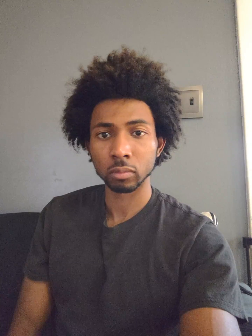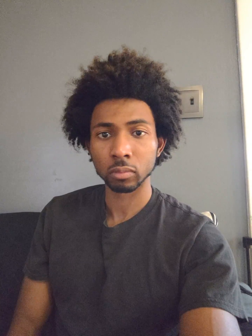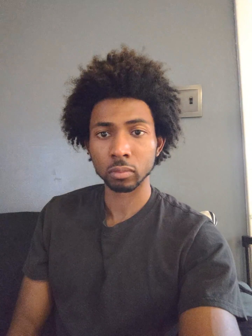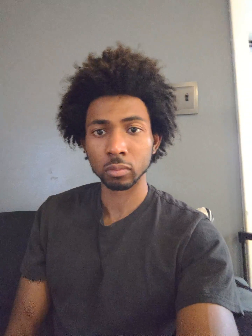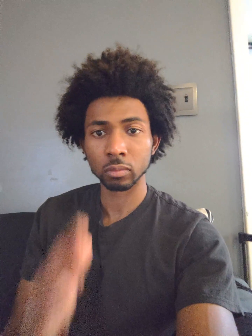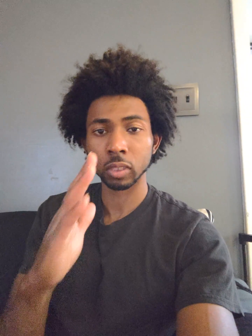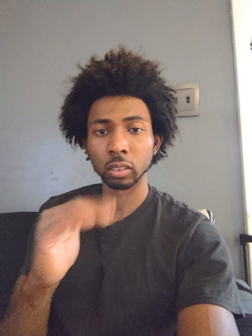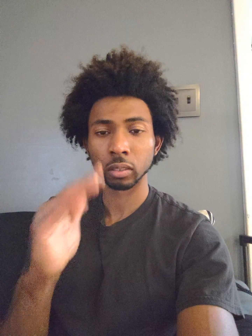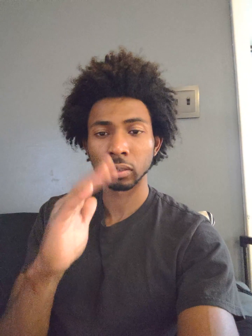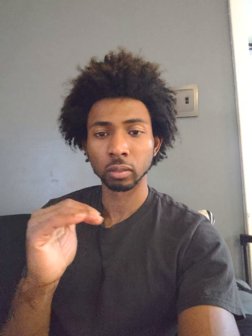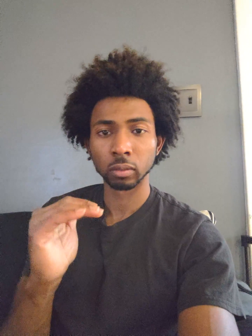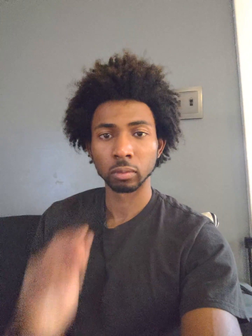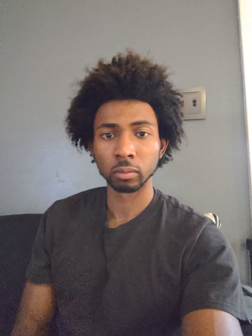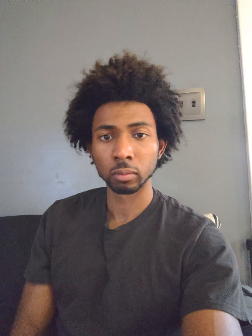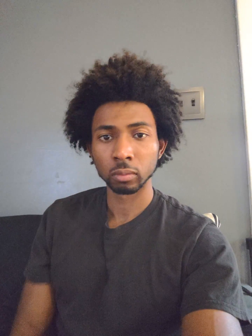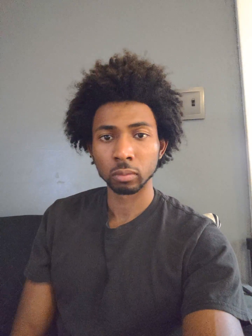downtown